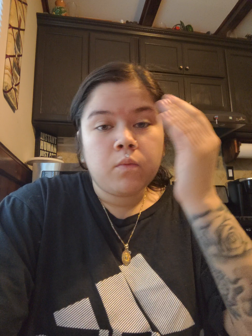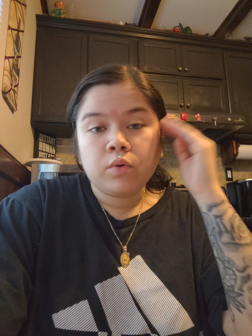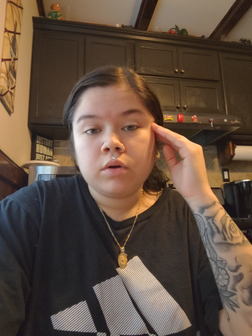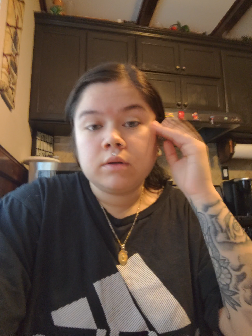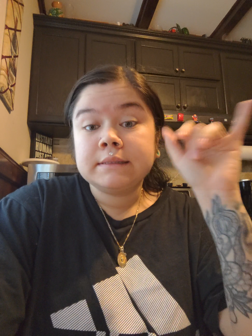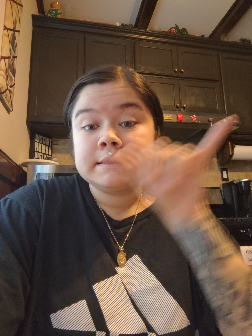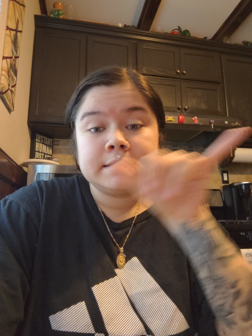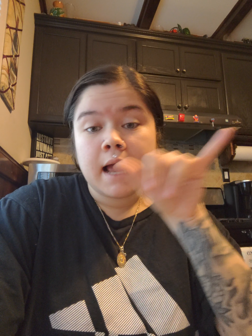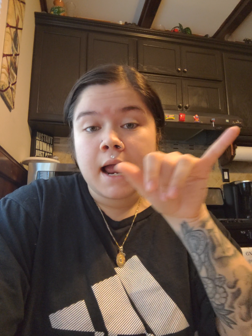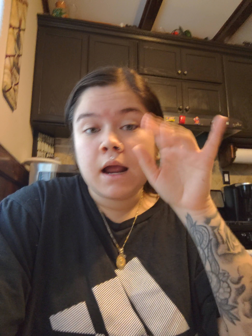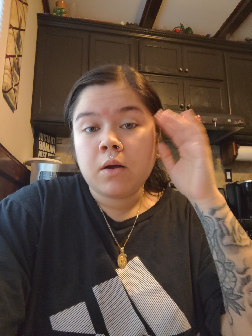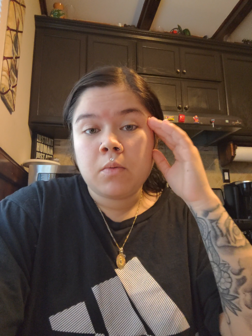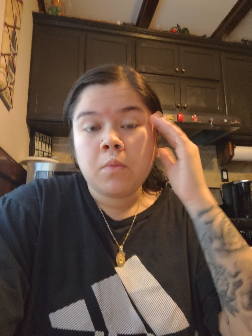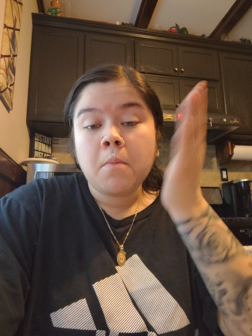same